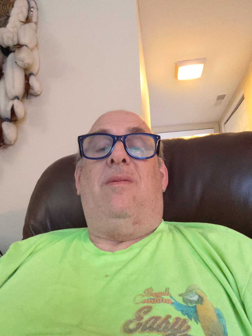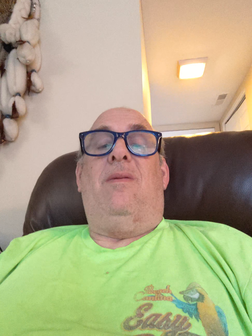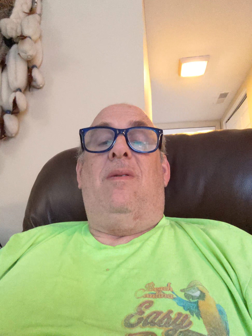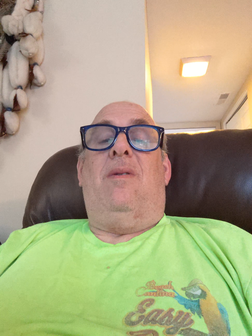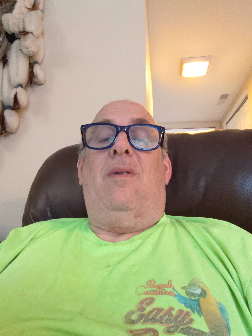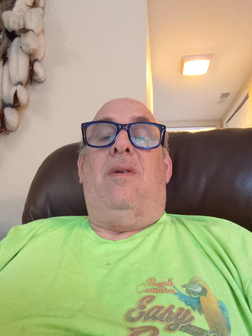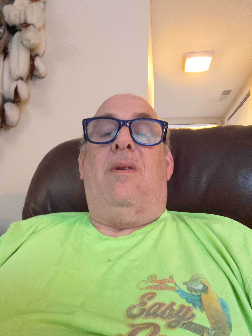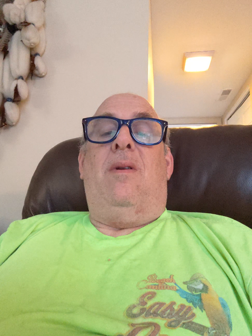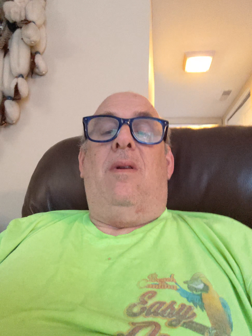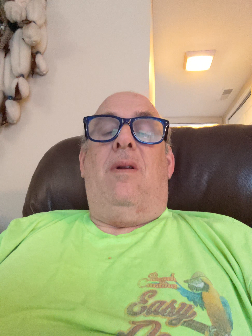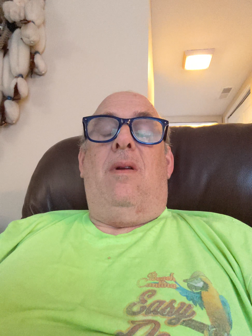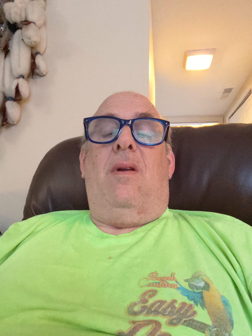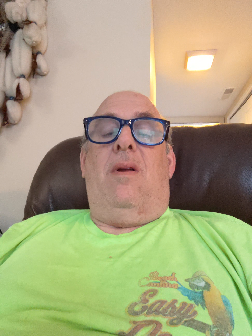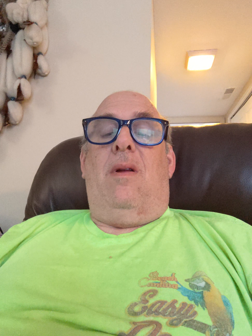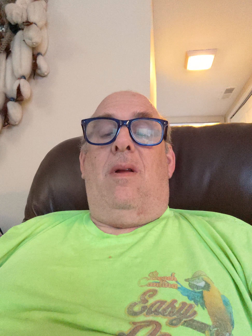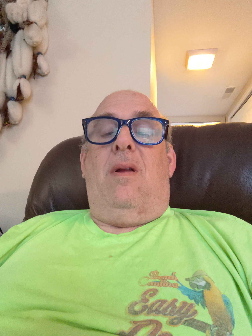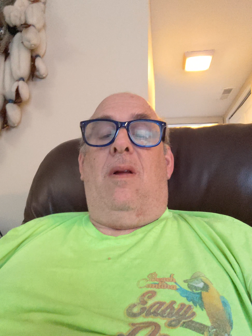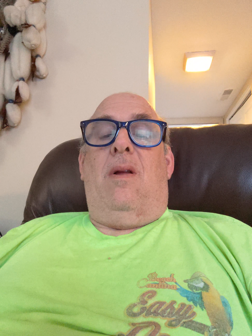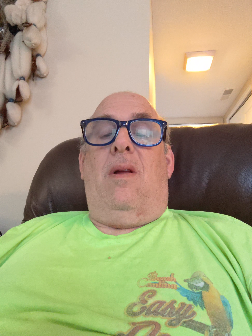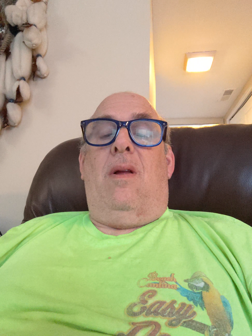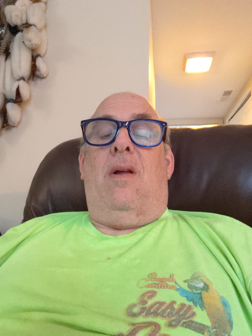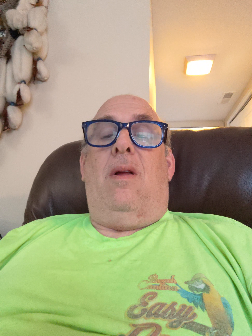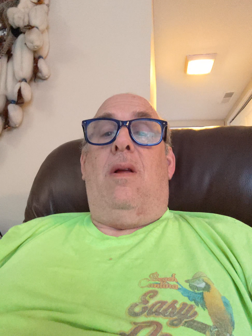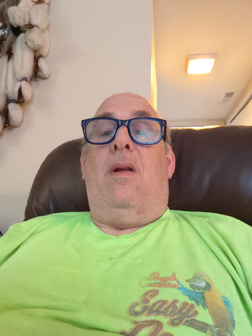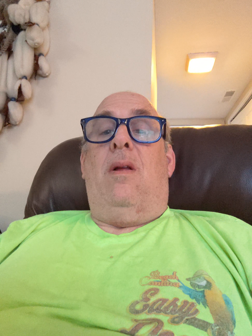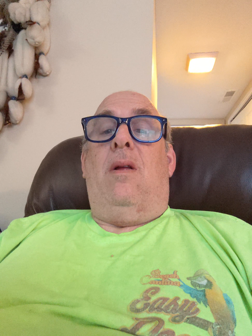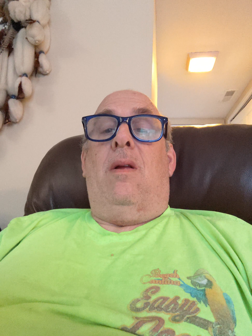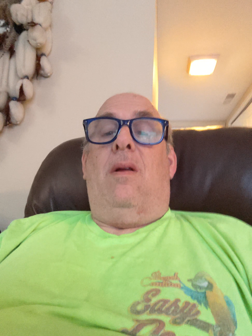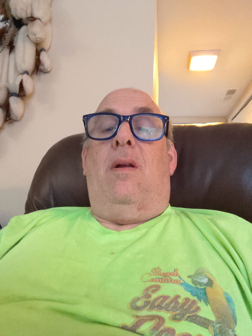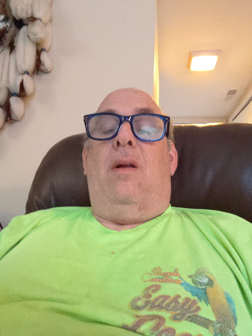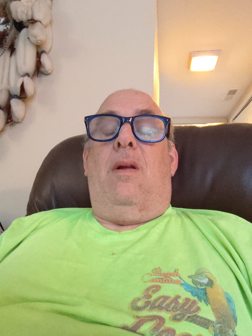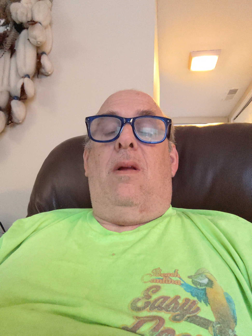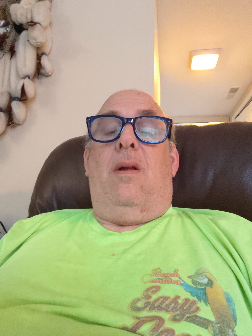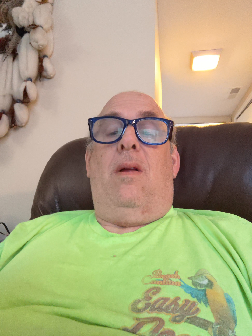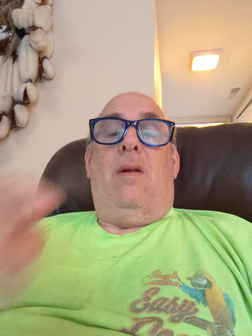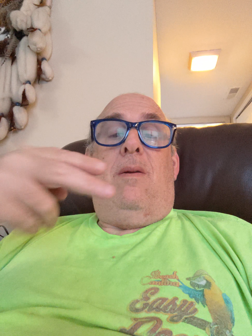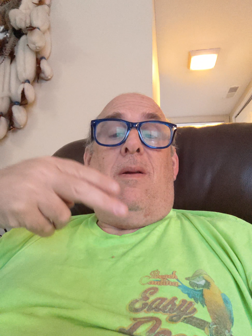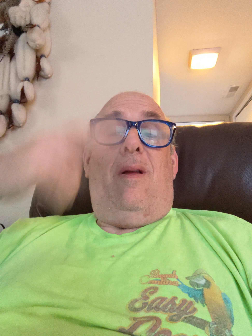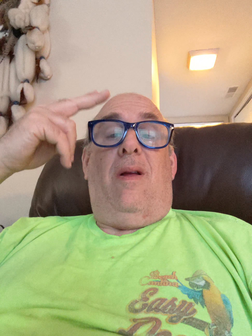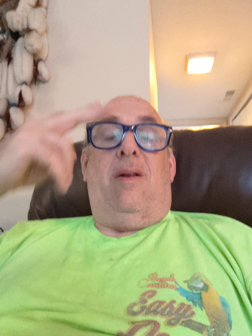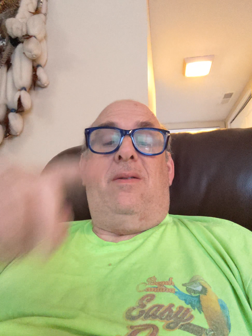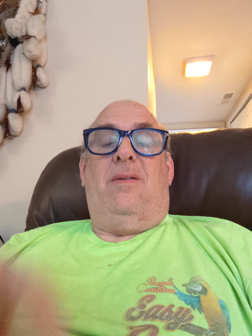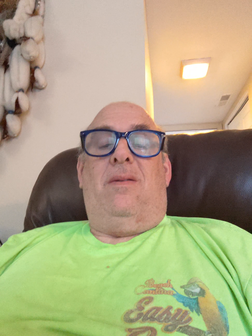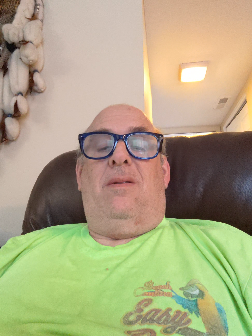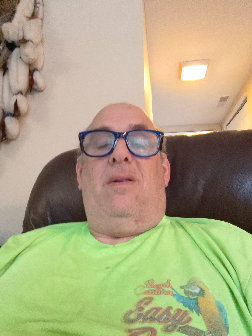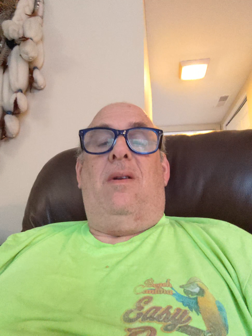high